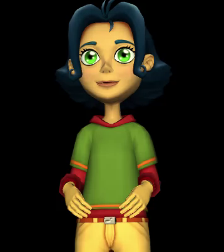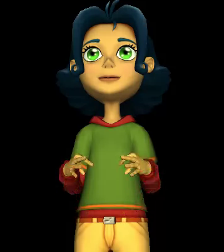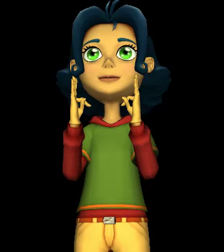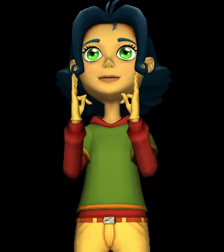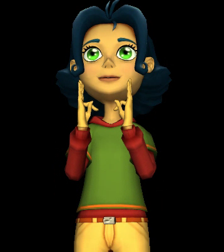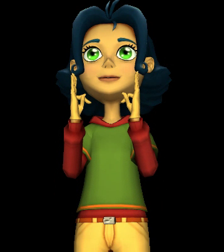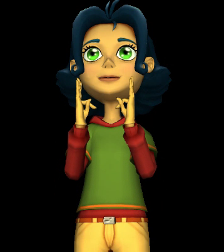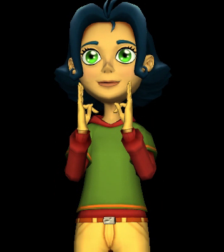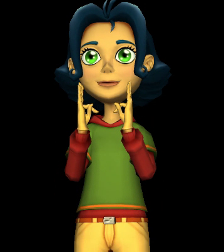خال